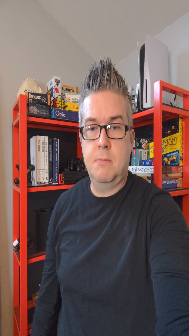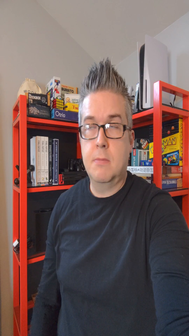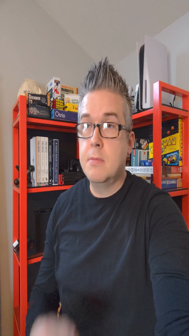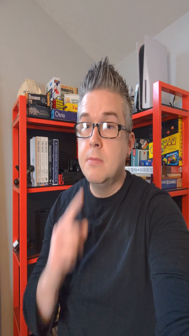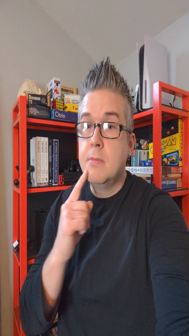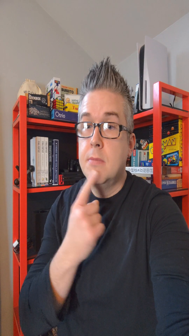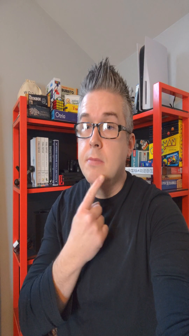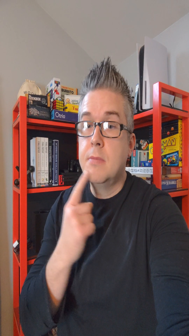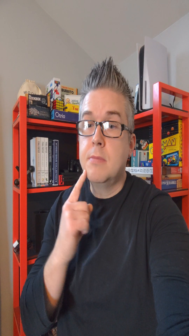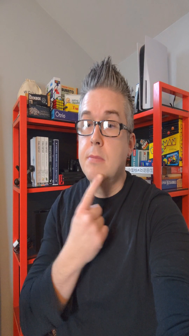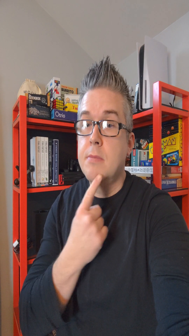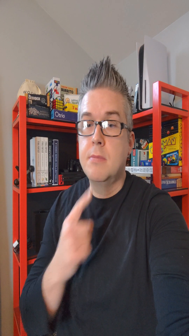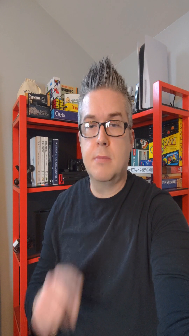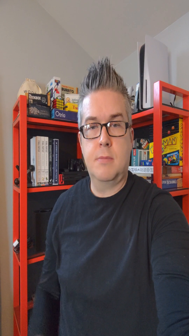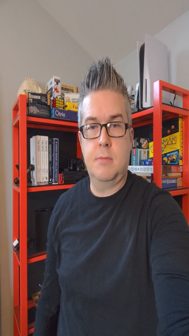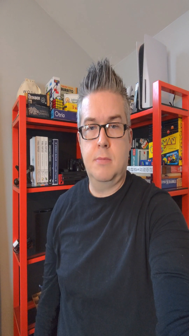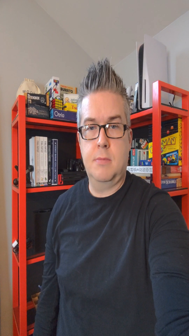chin